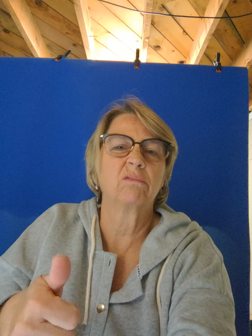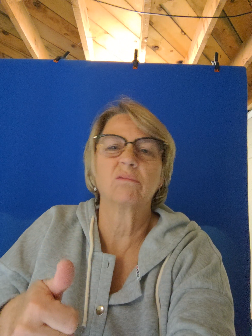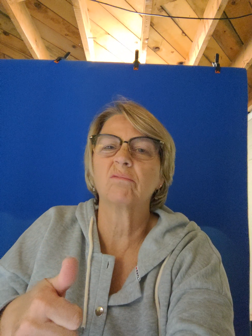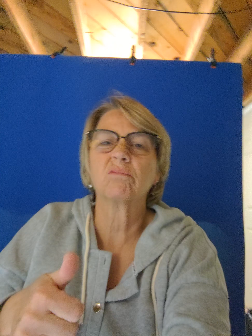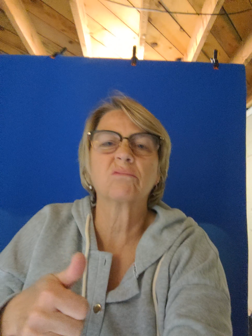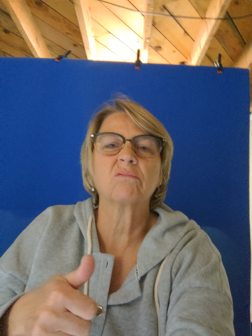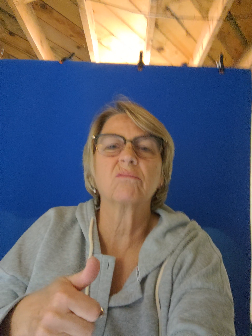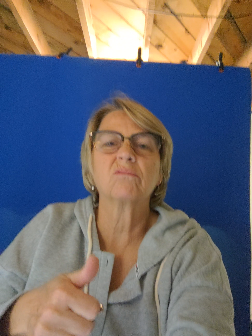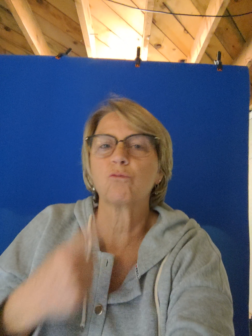not